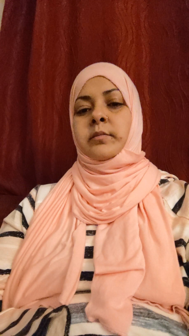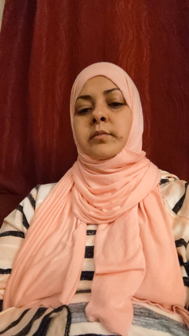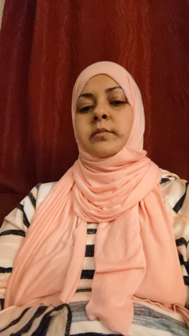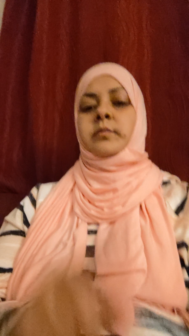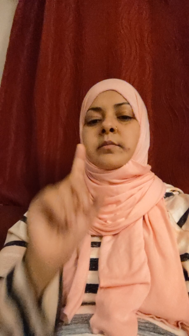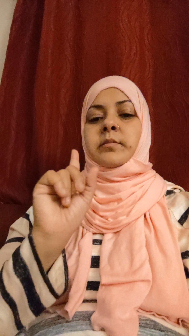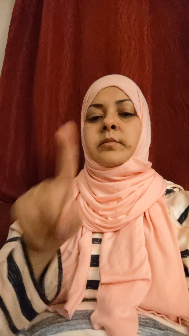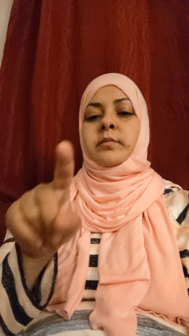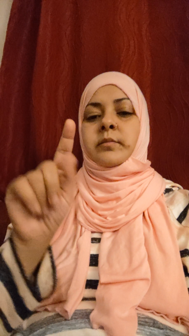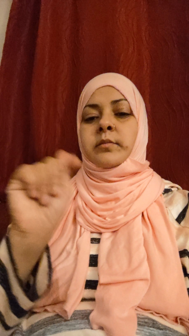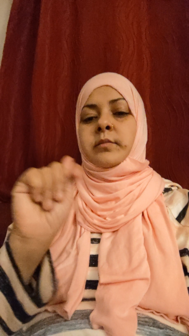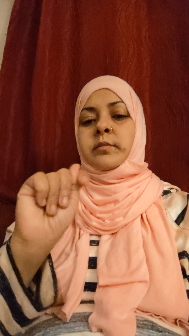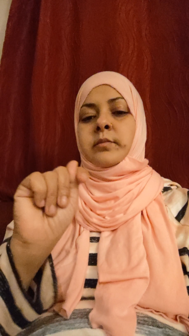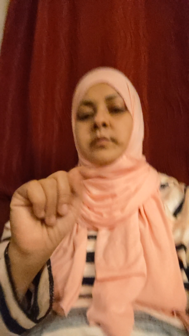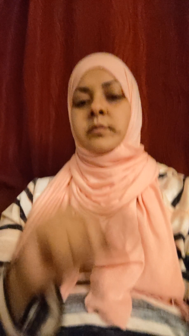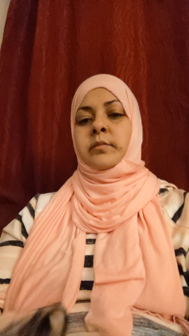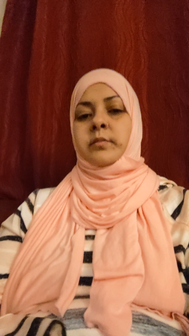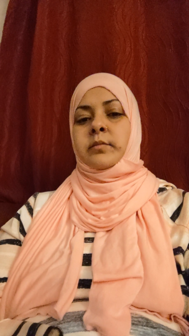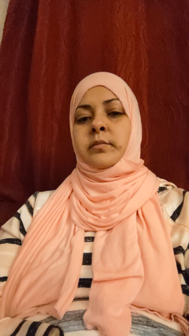go potty